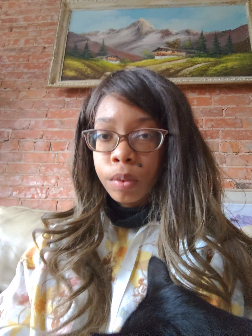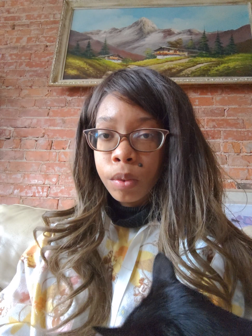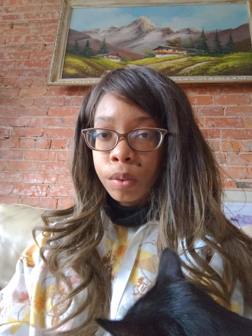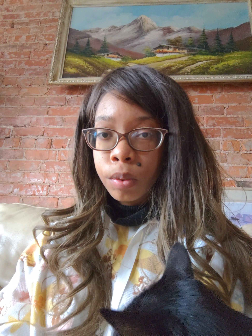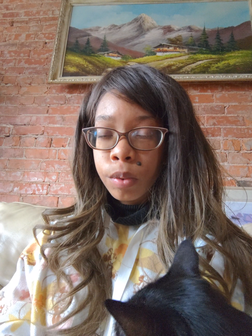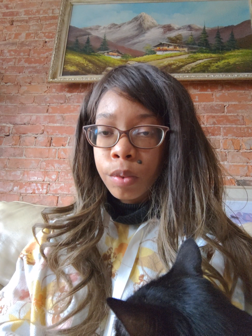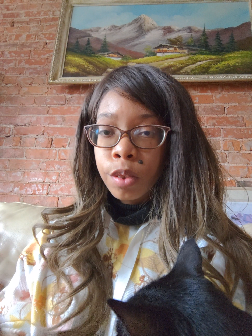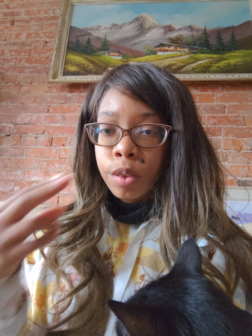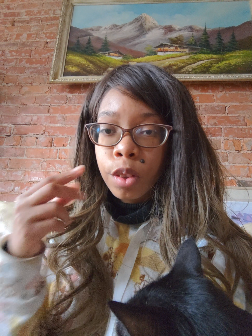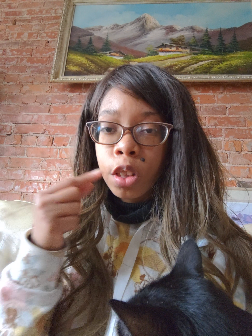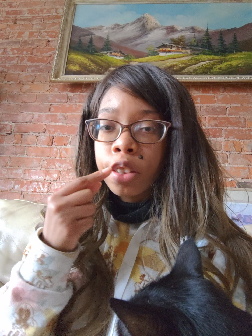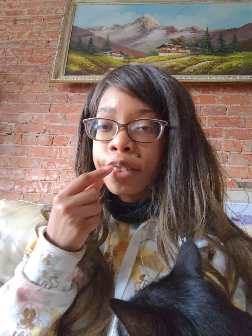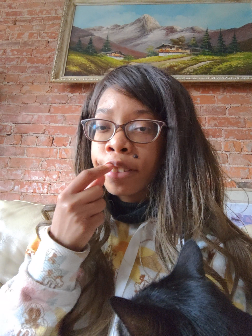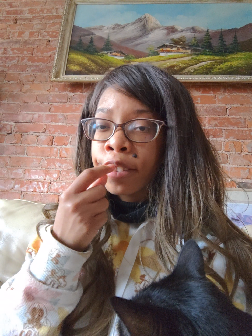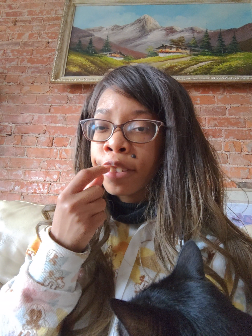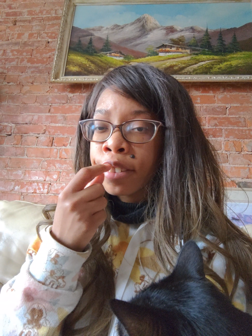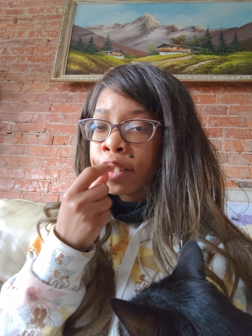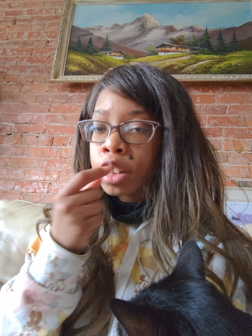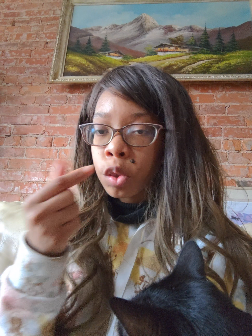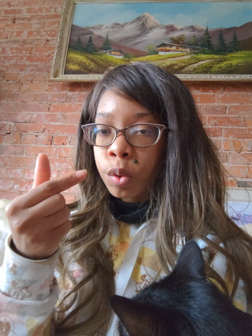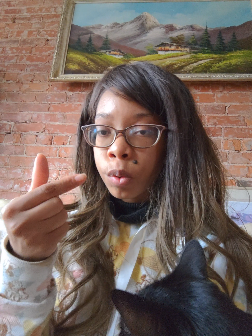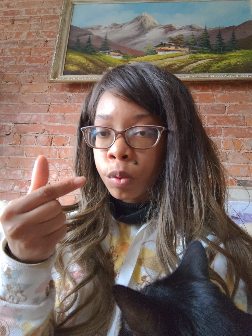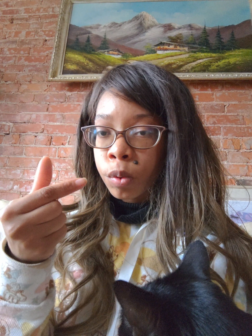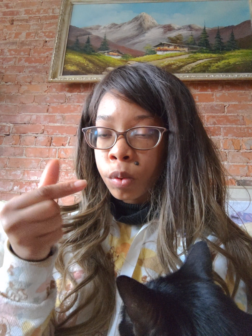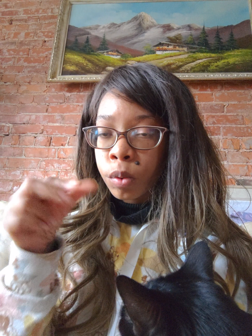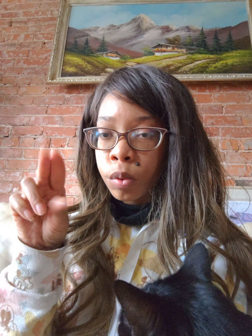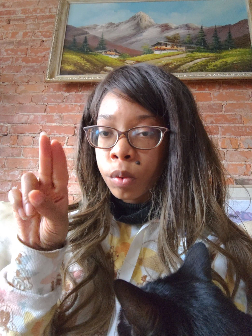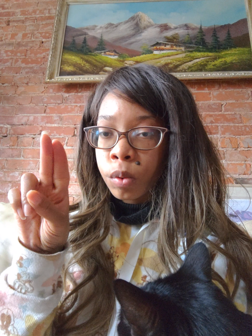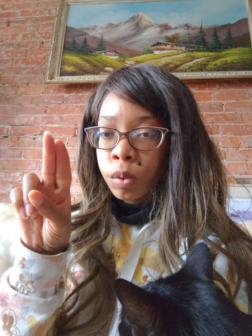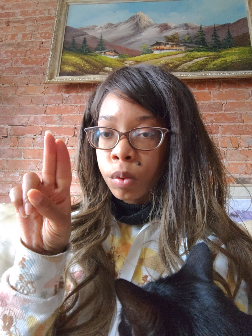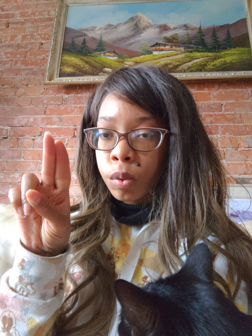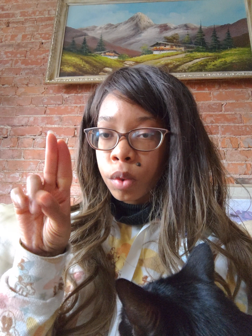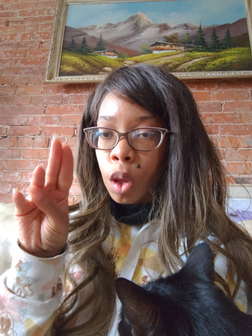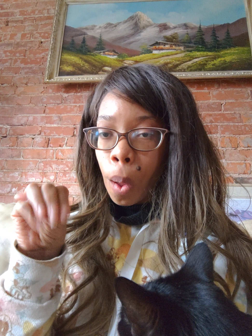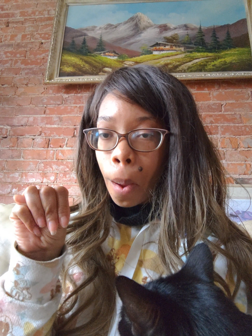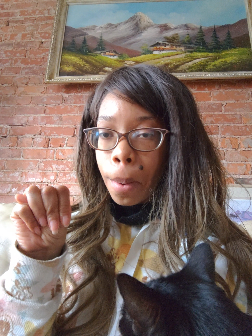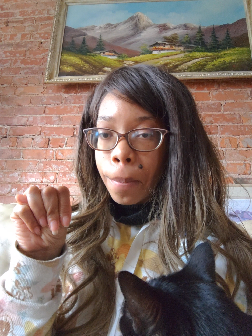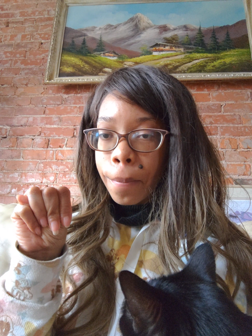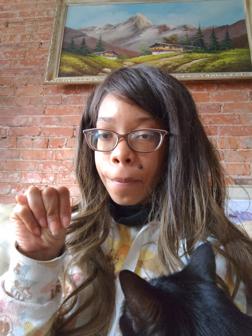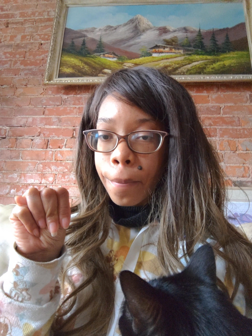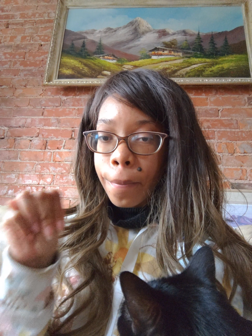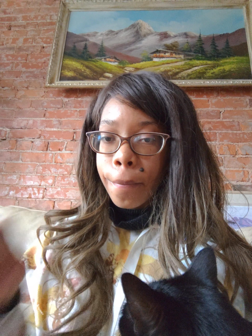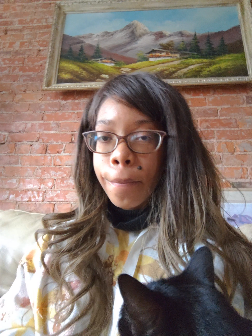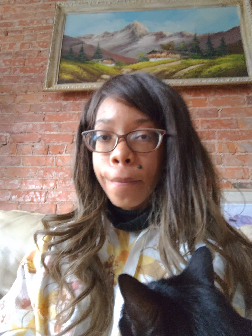gum